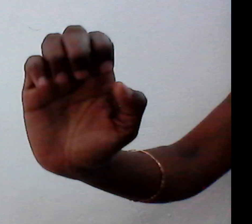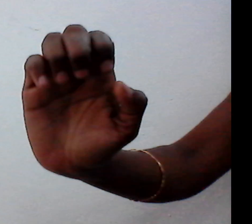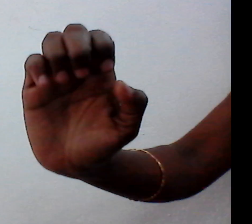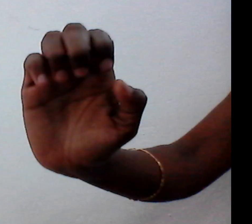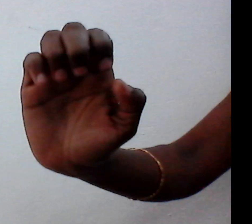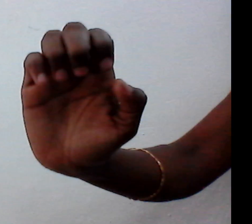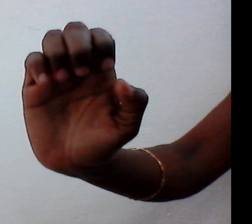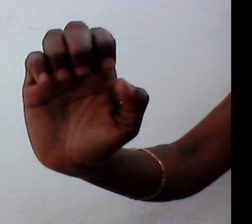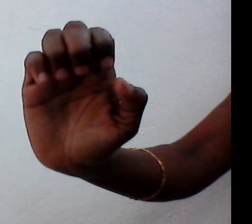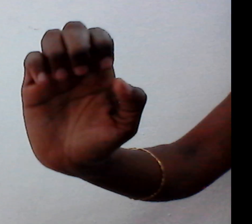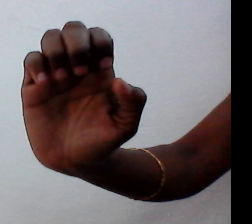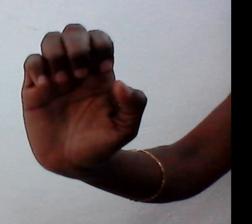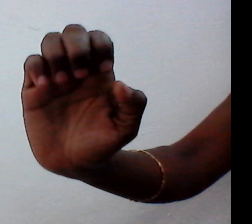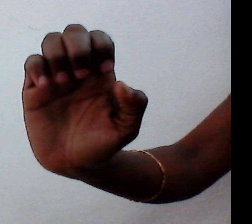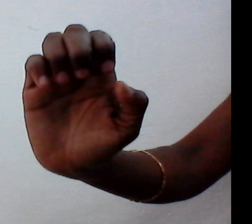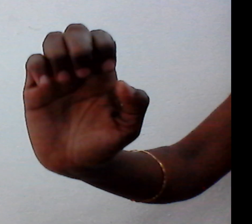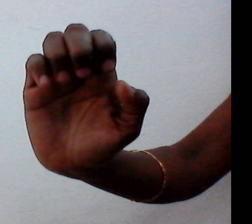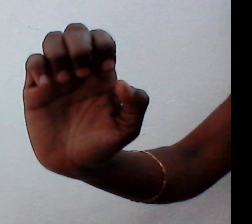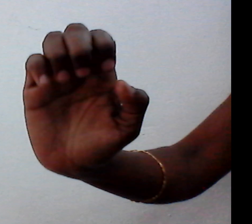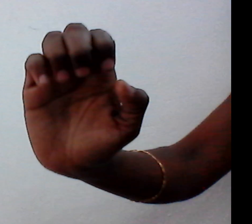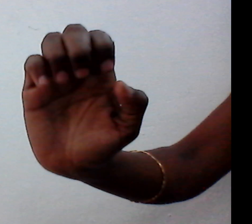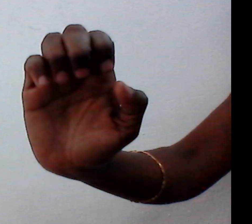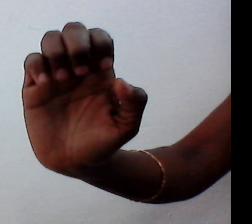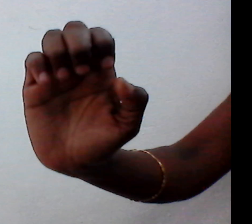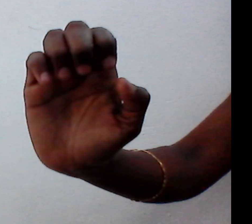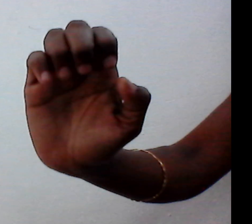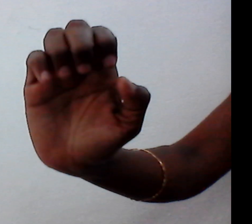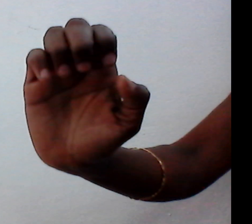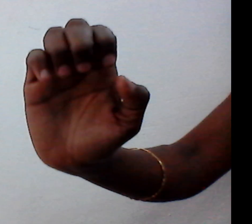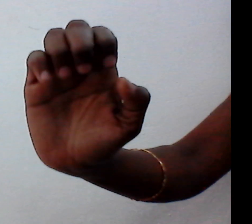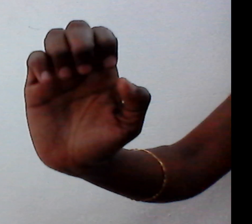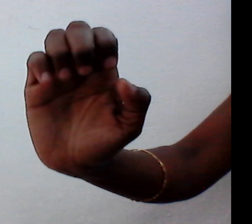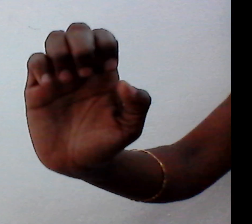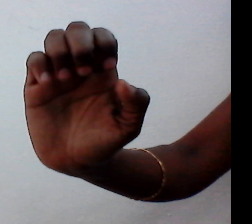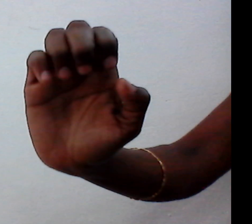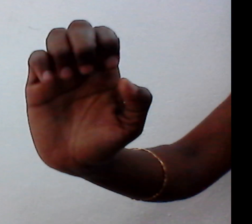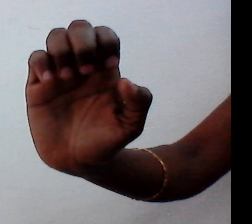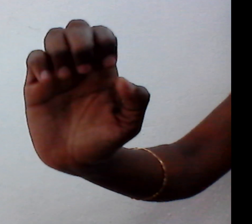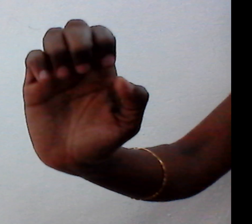ഇ